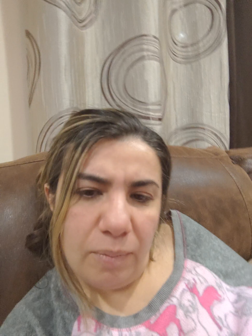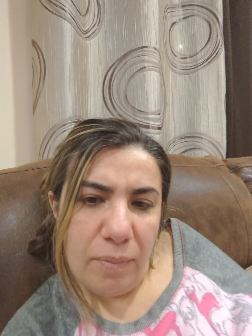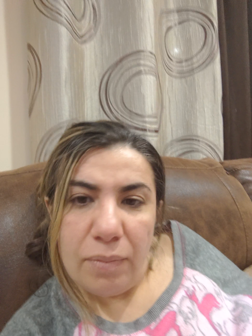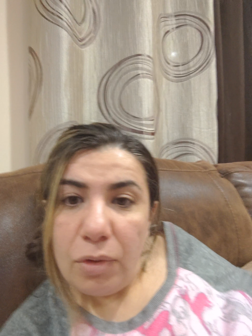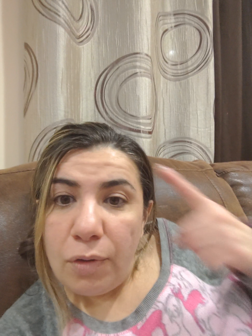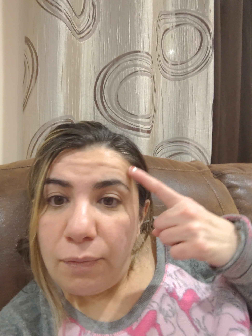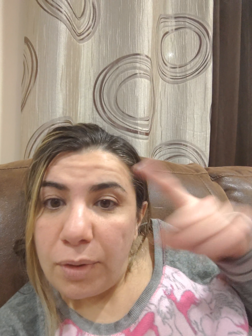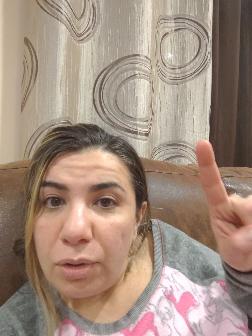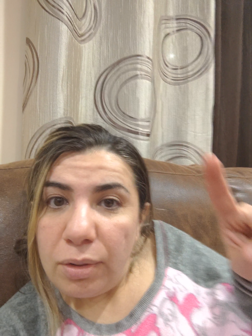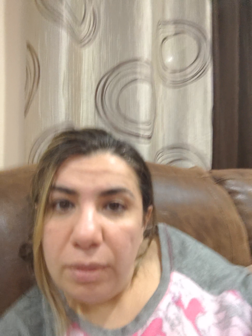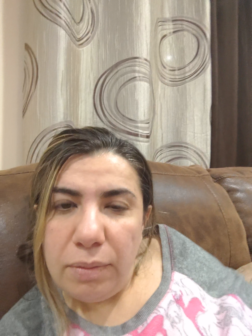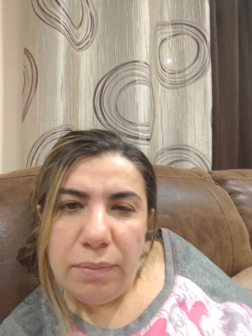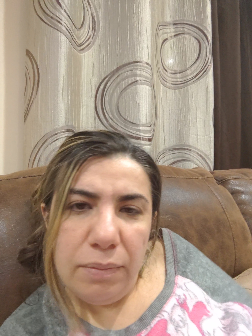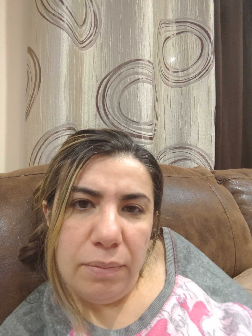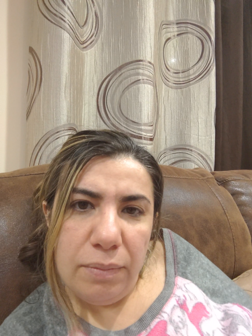for